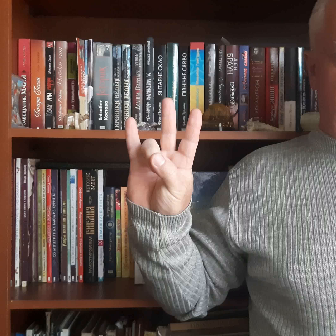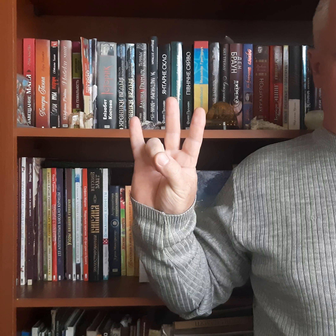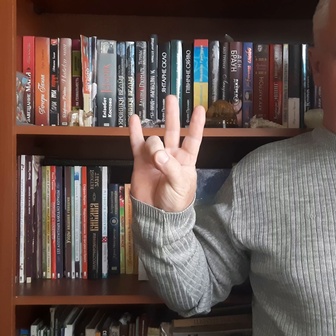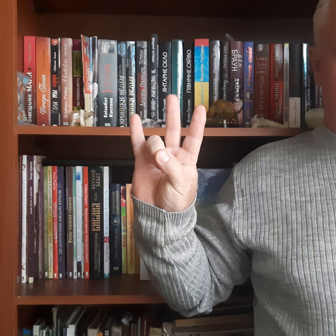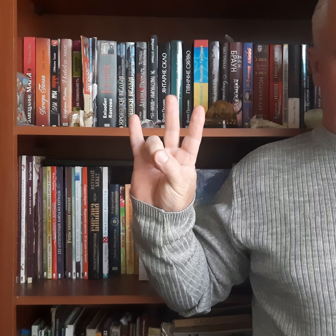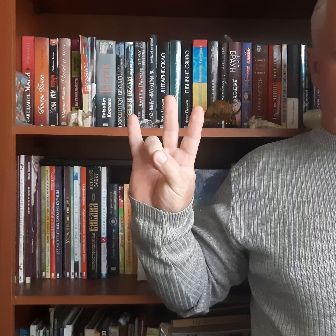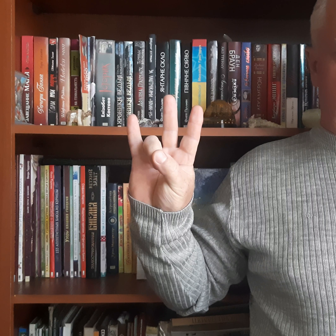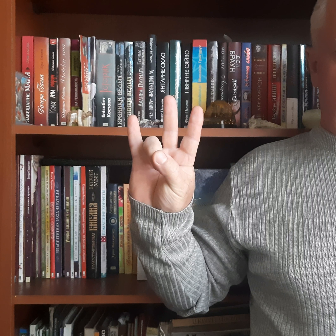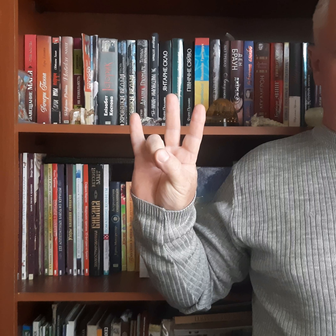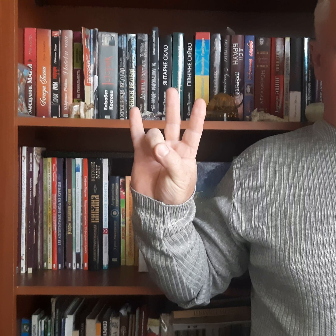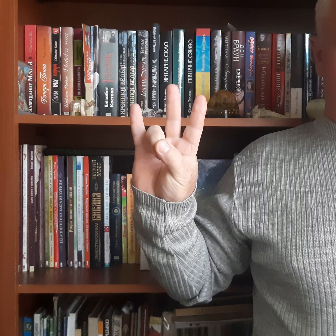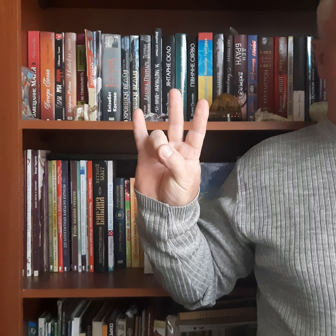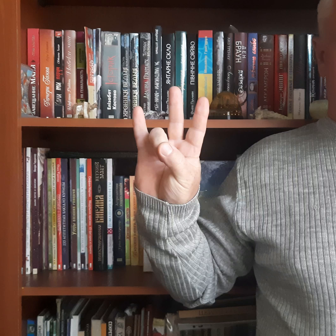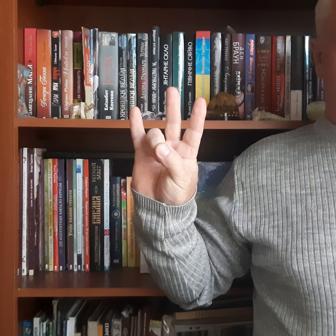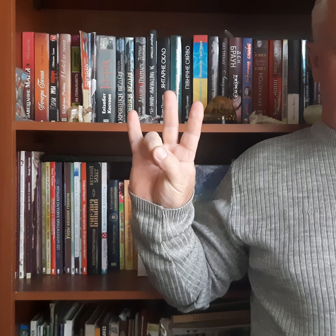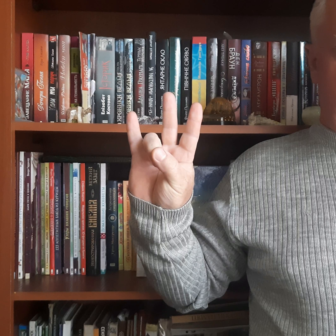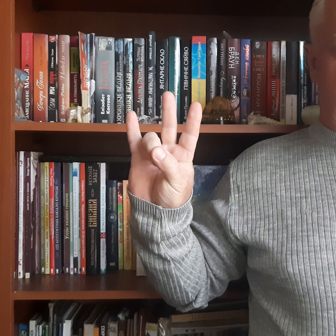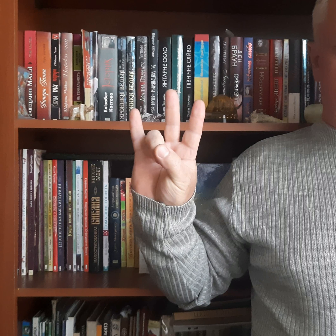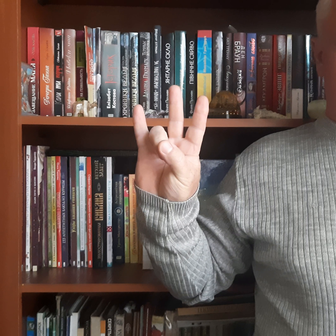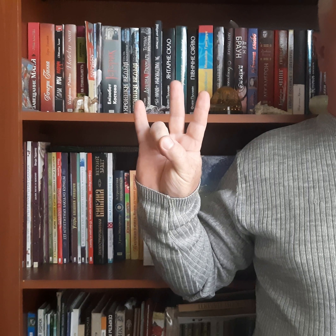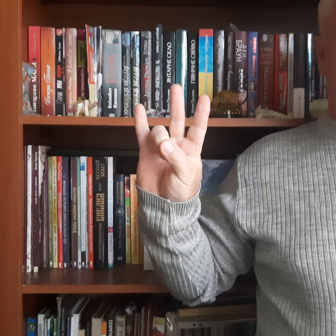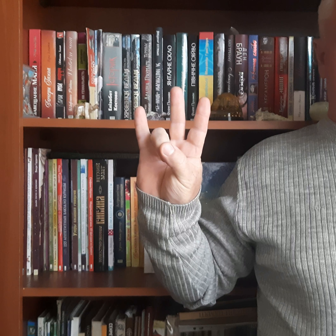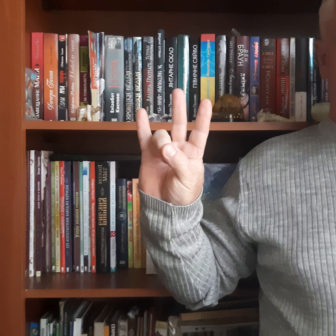Н